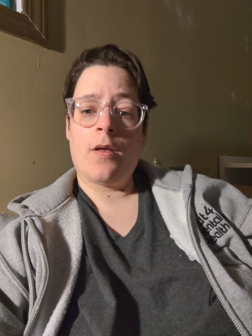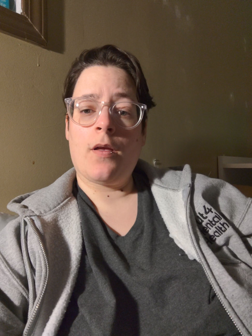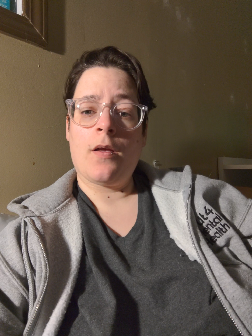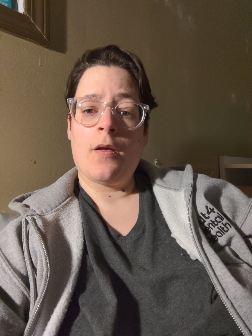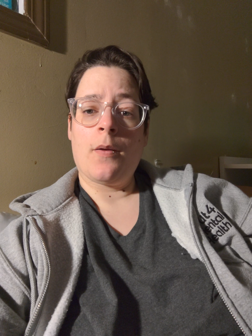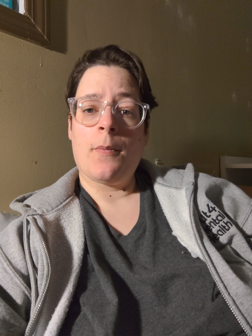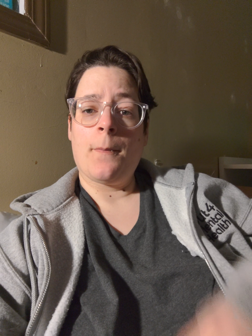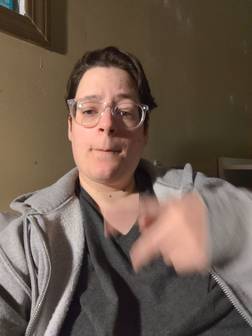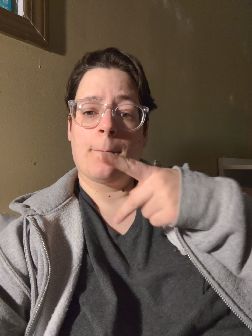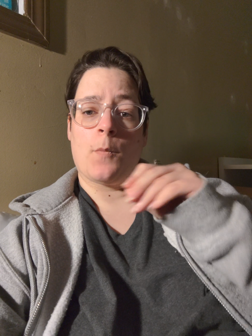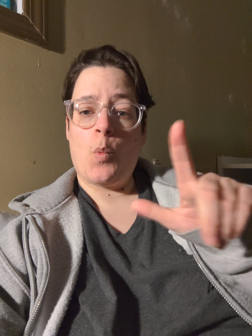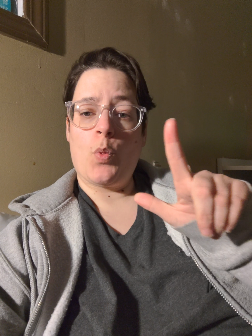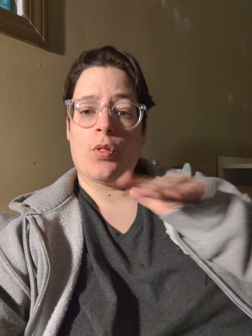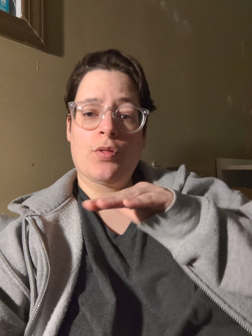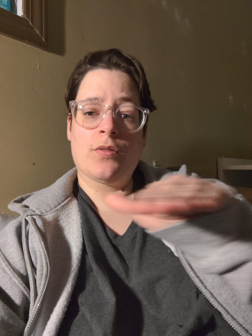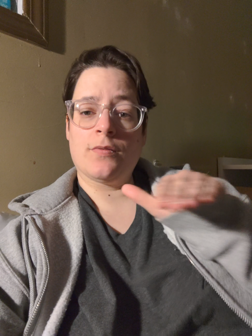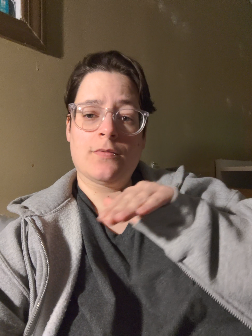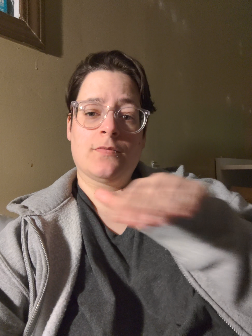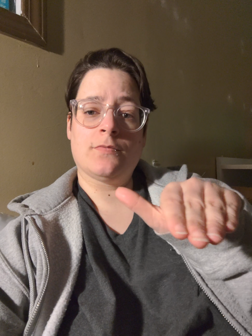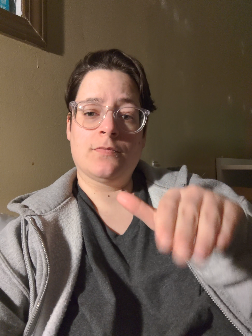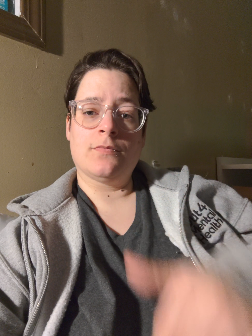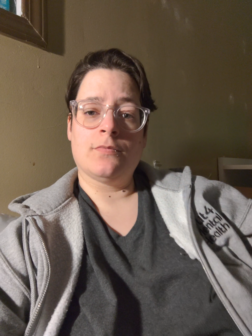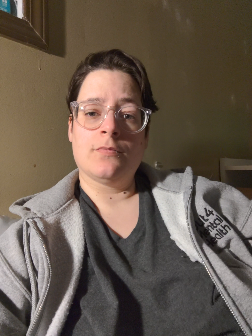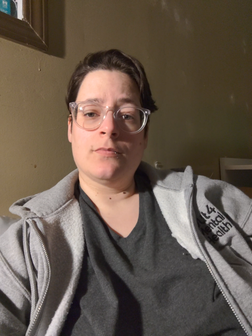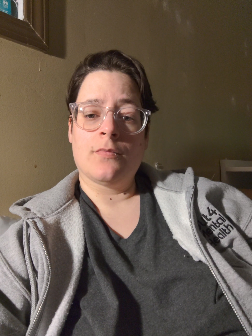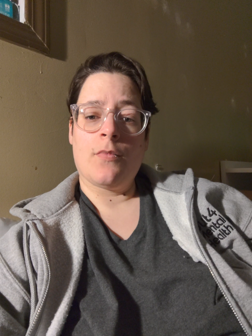pool